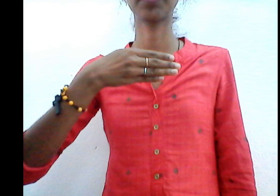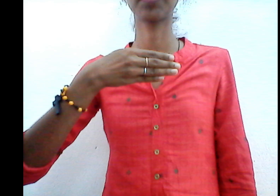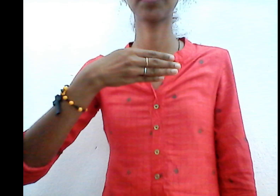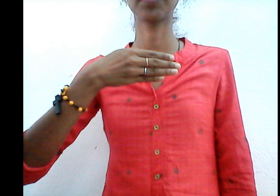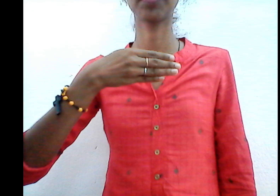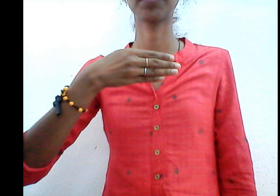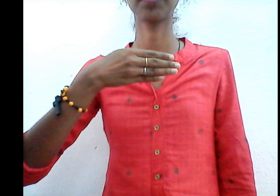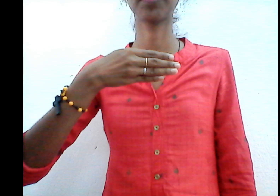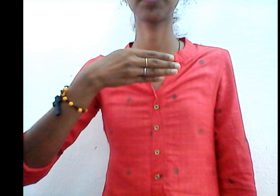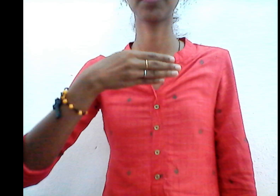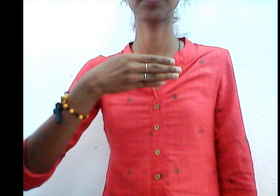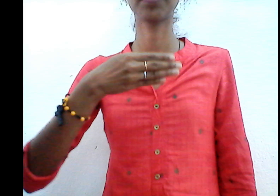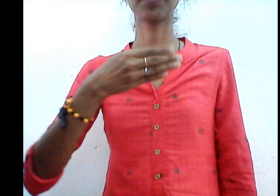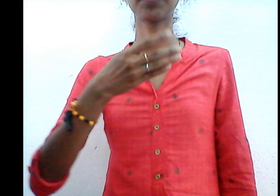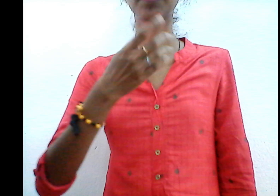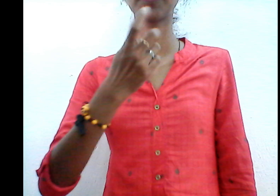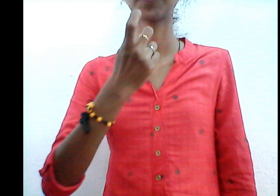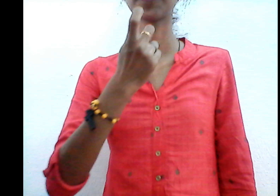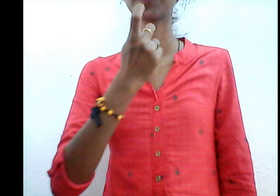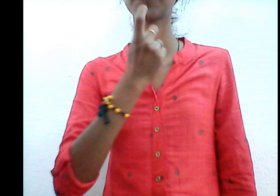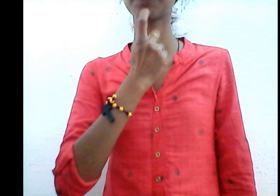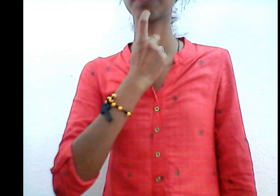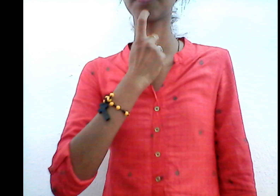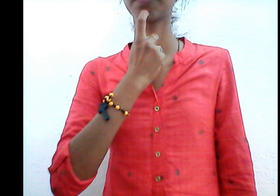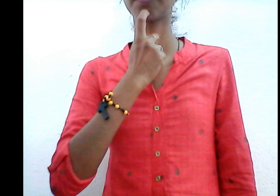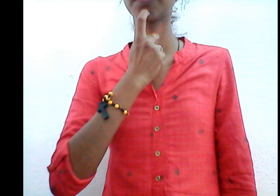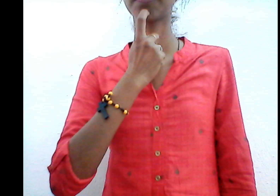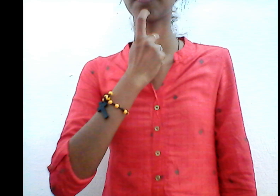അം